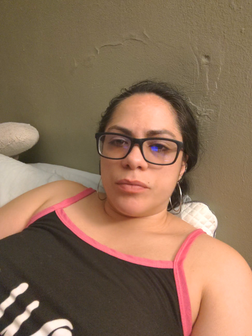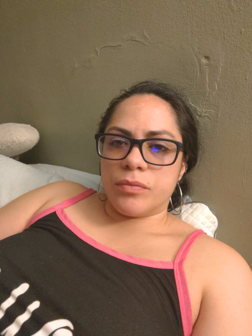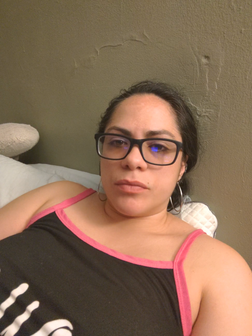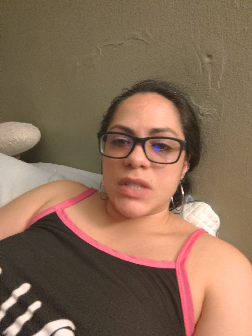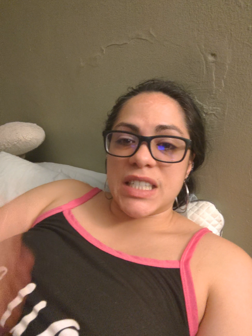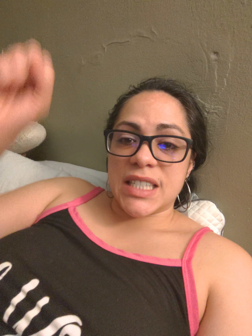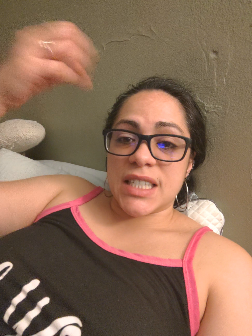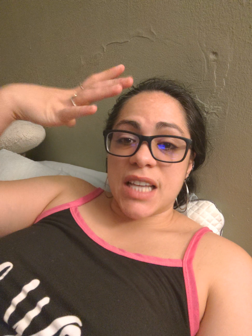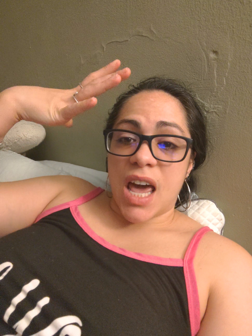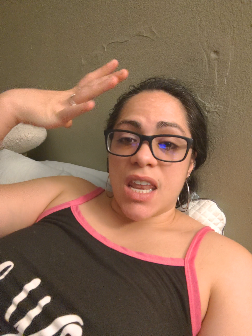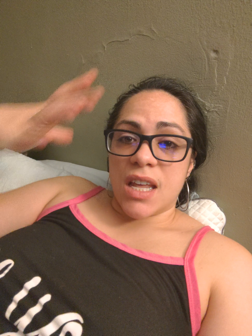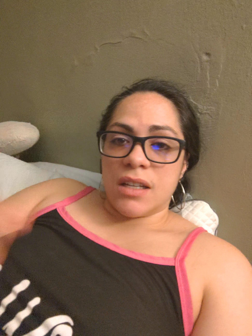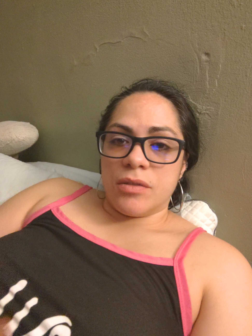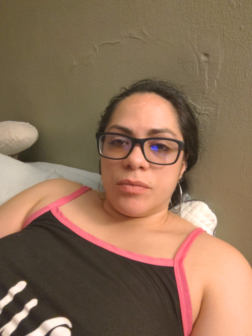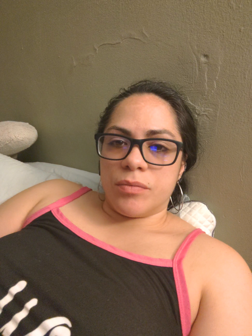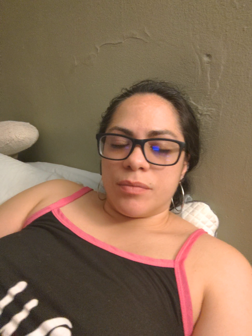sun